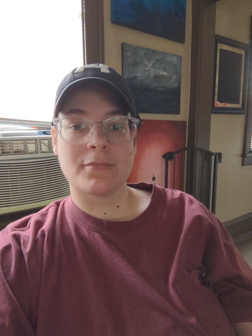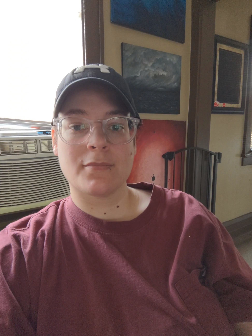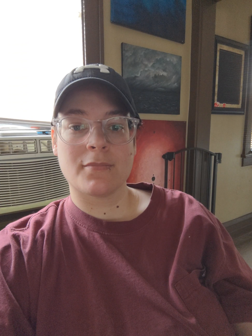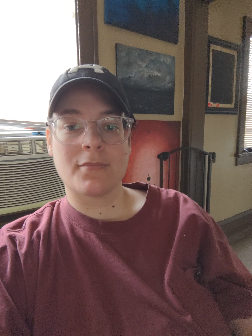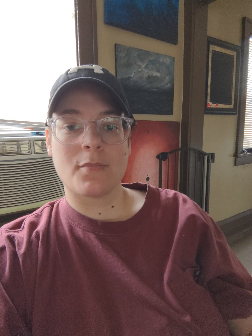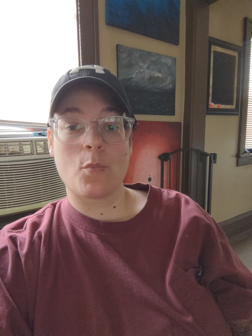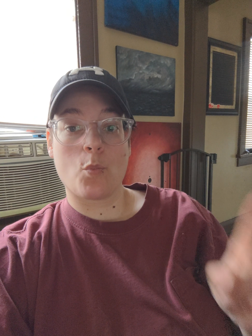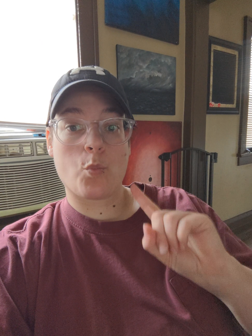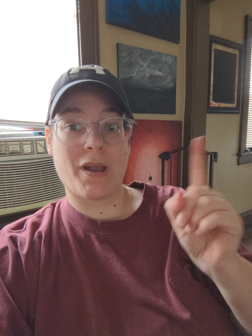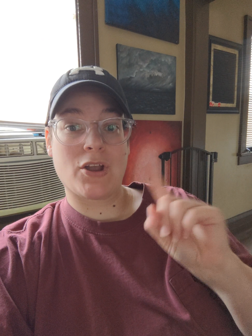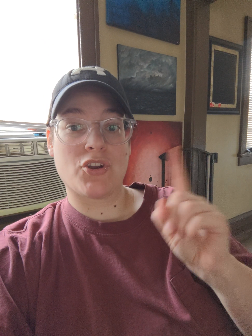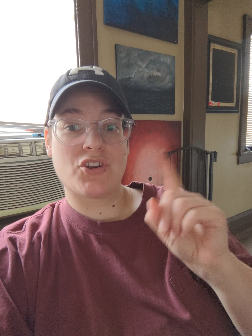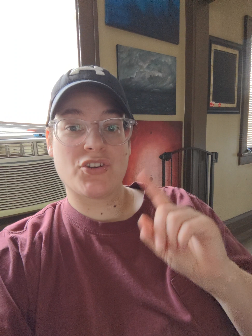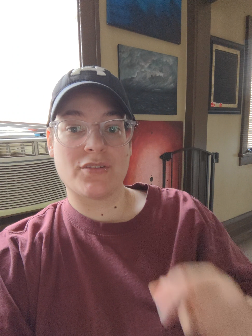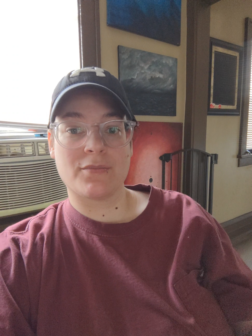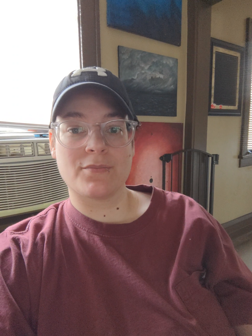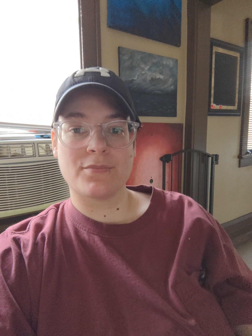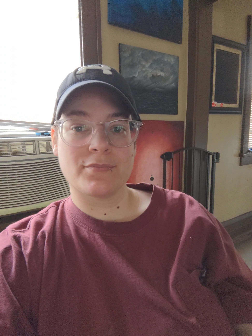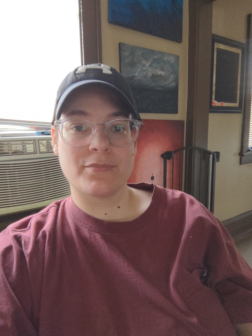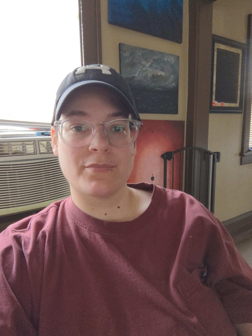where